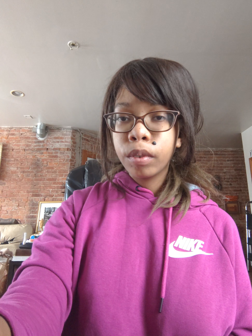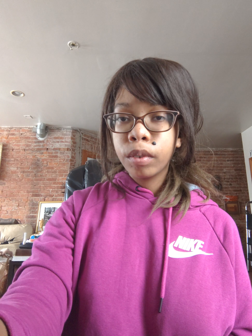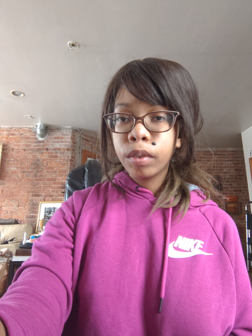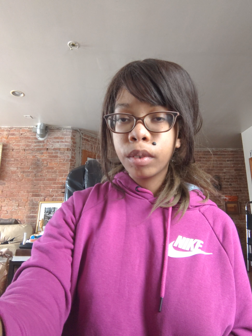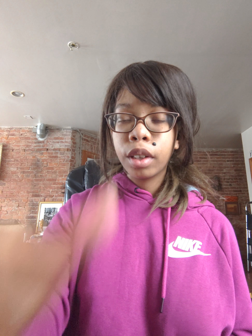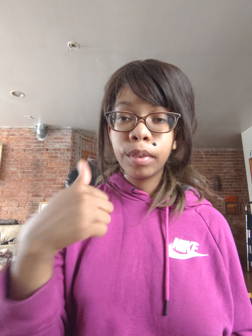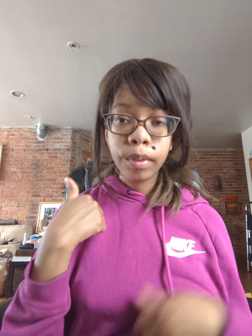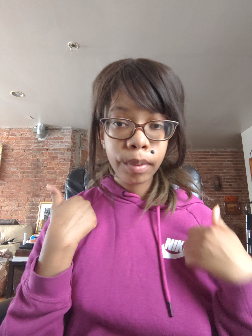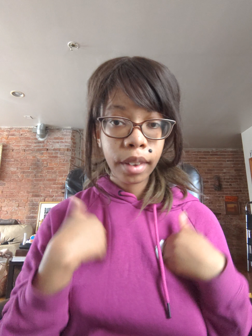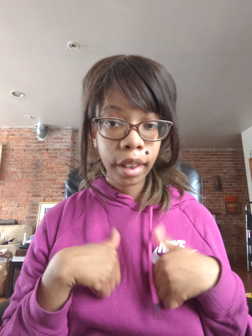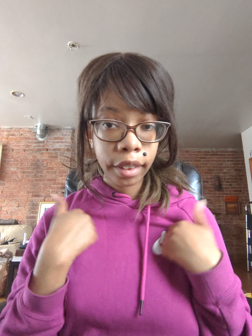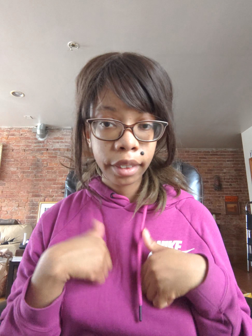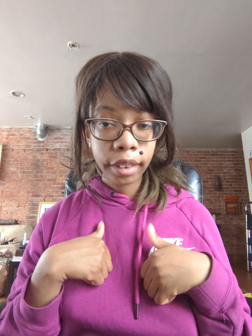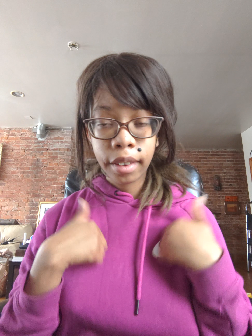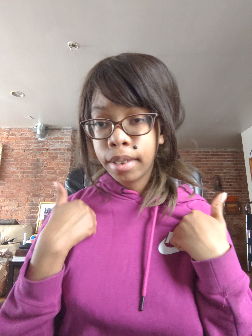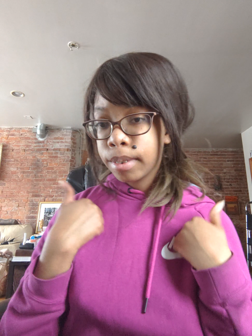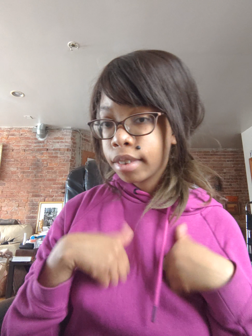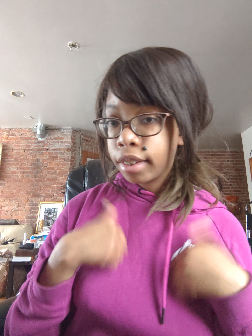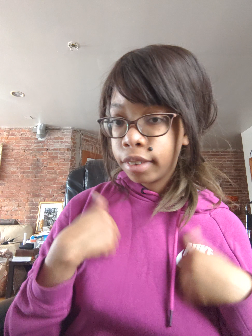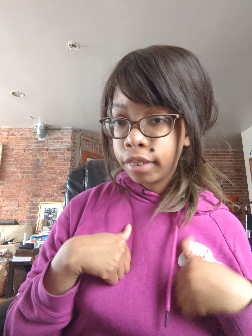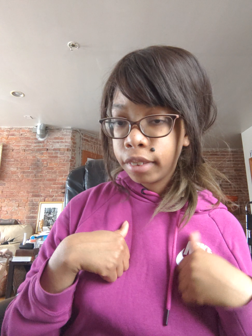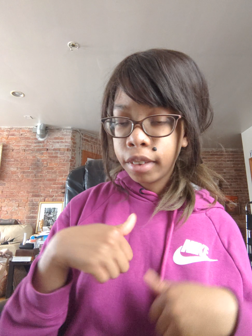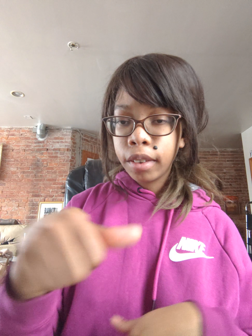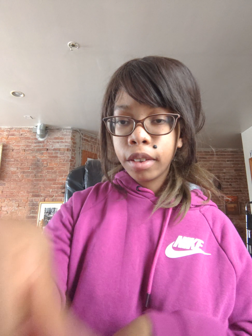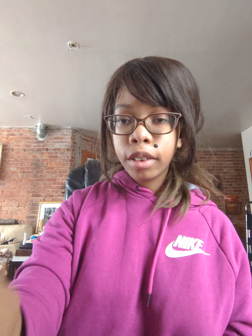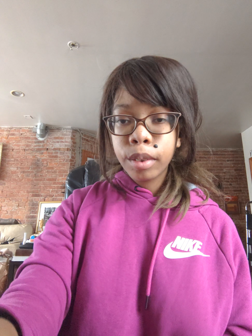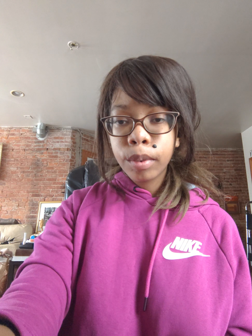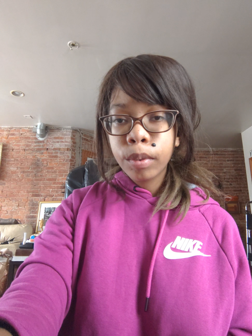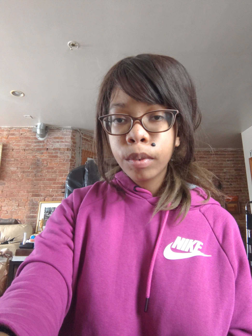bath